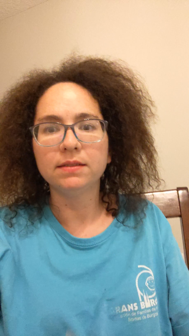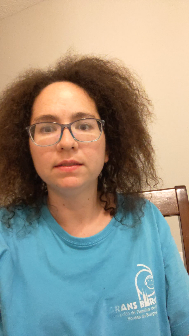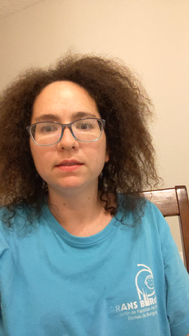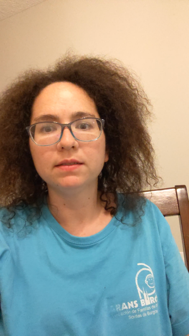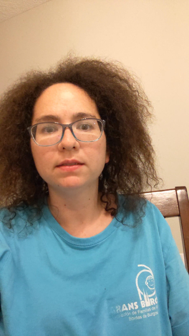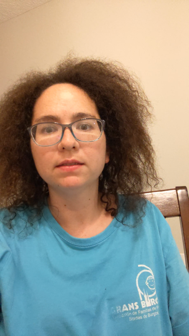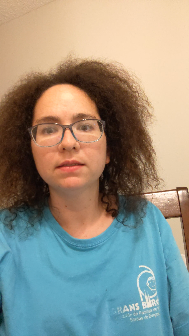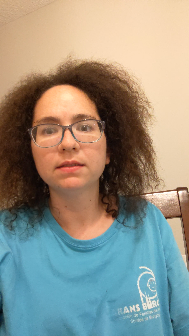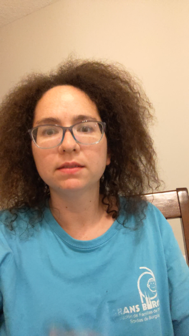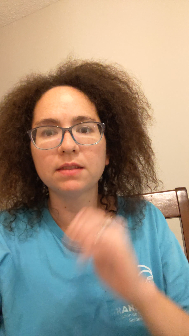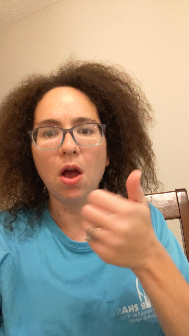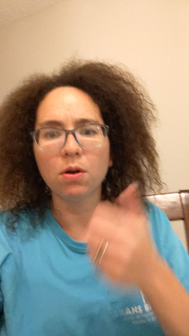how